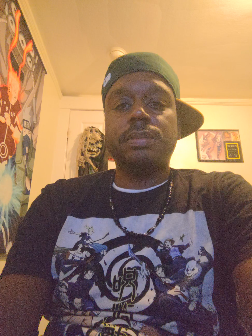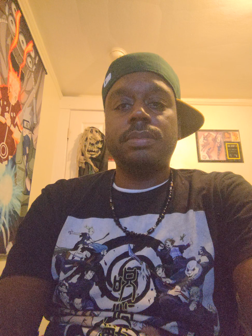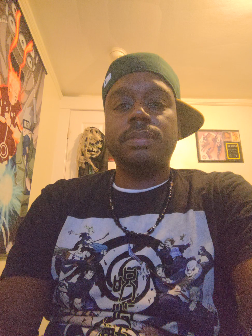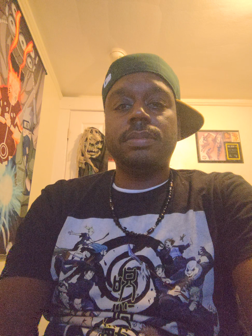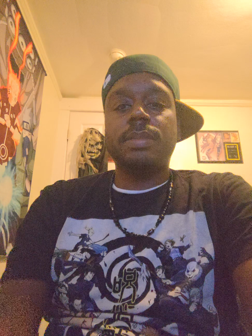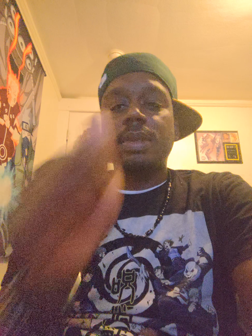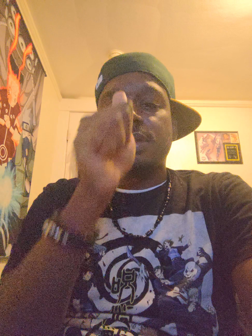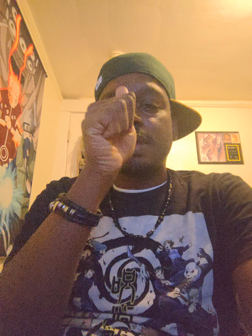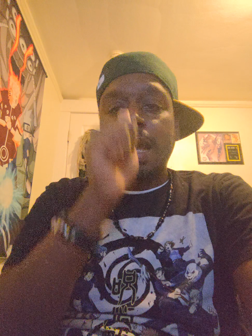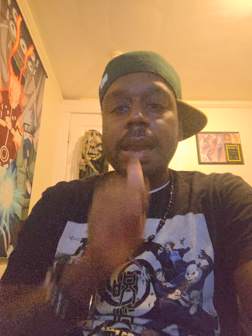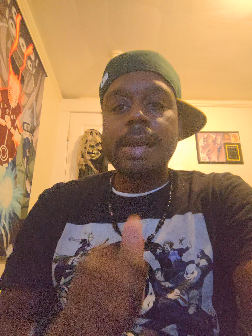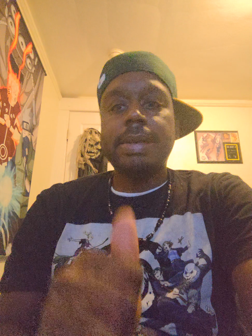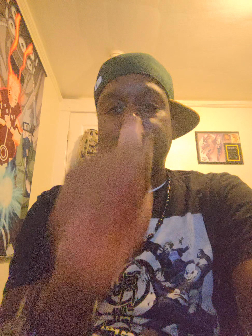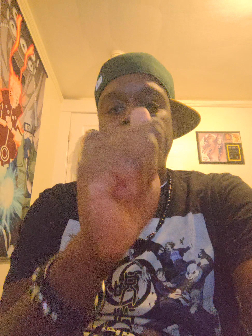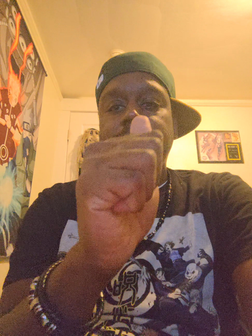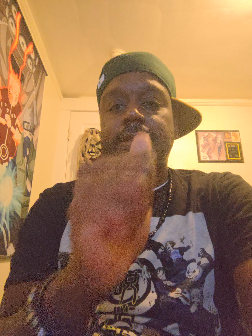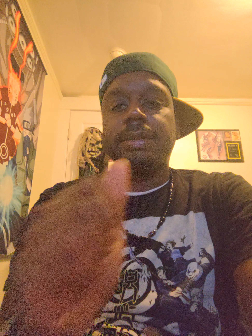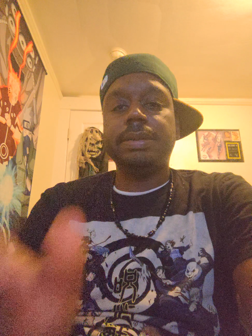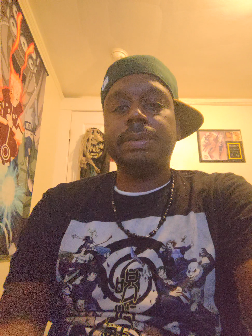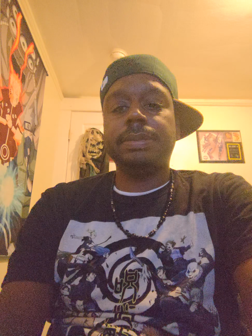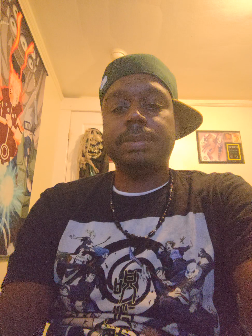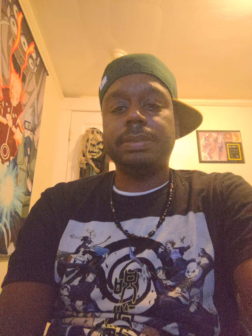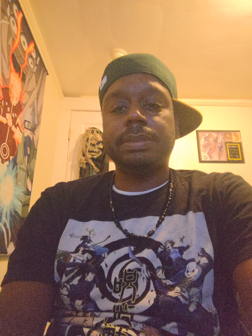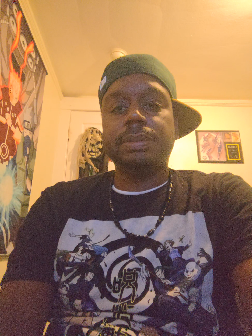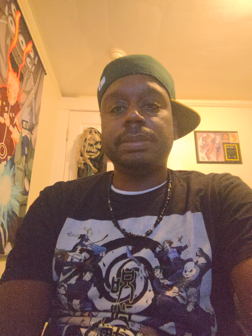hide